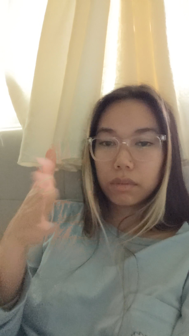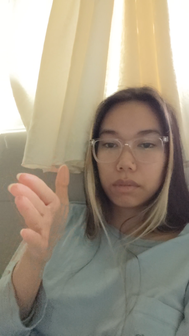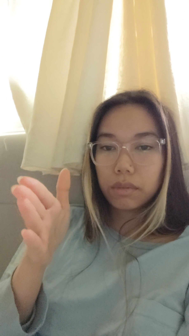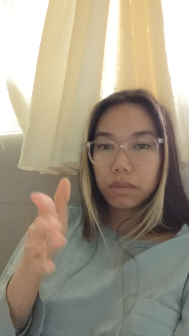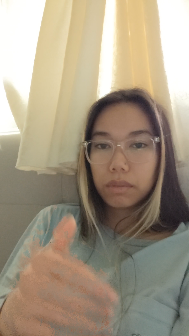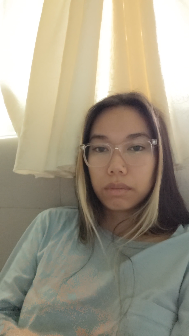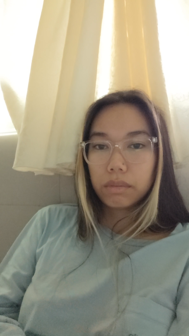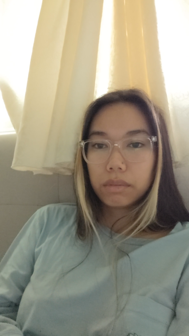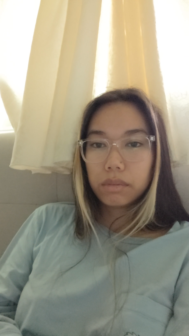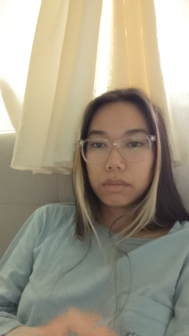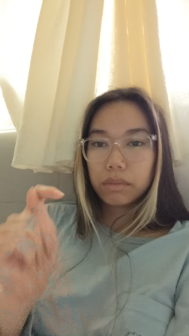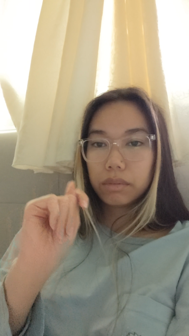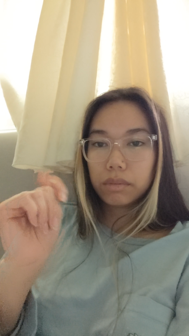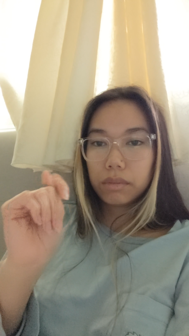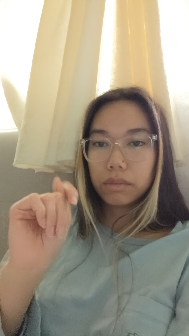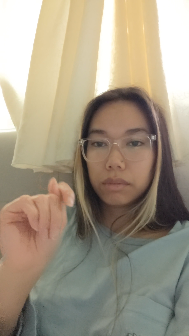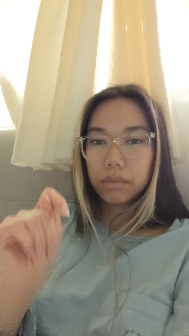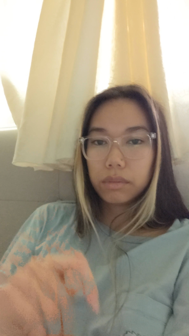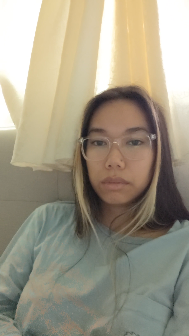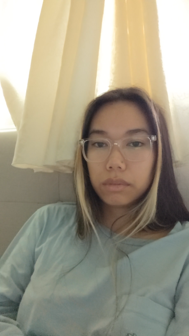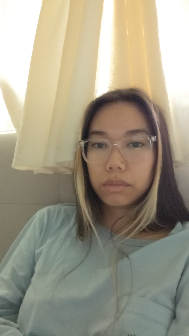bathroom